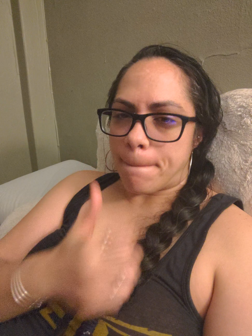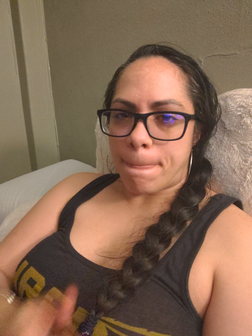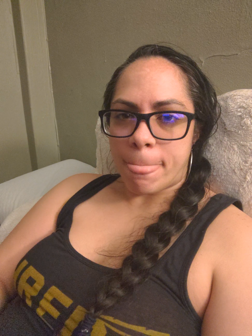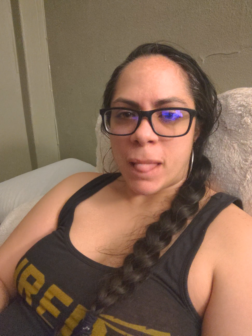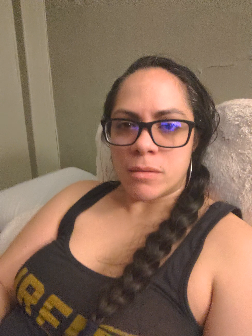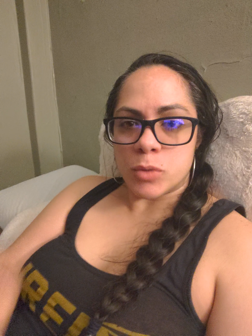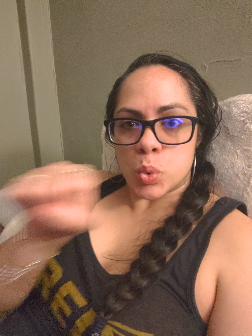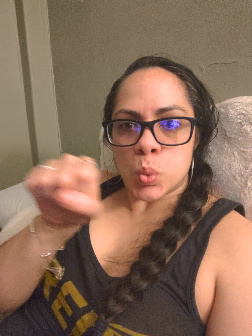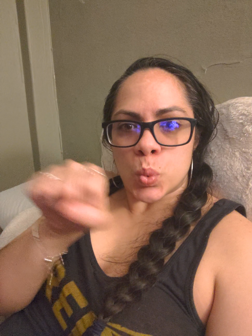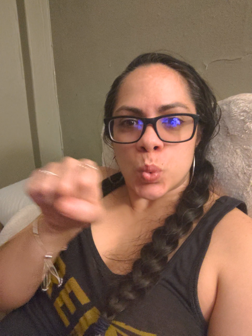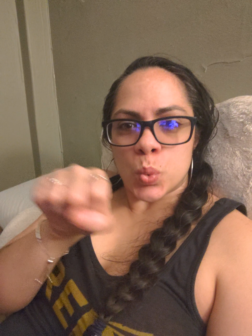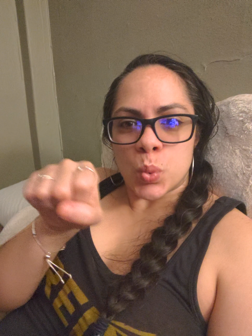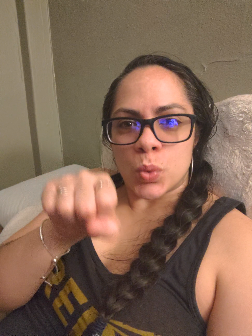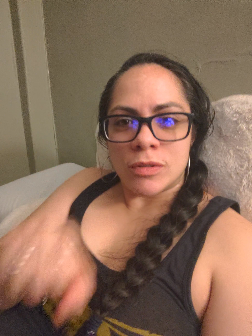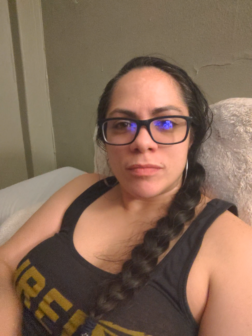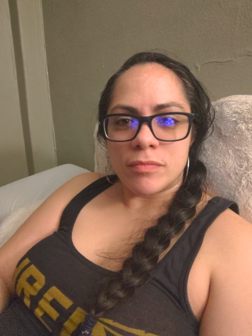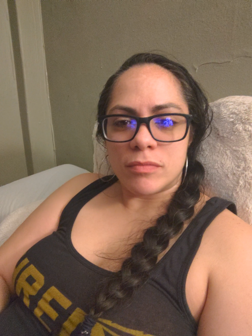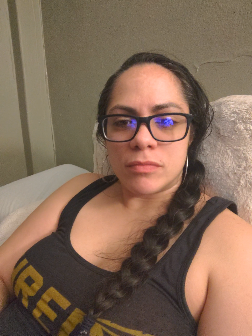shoe